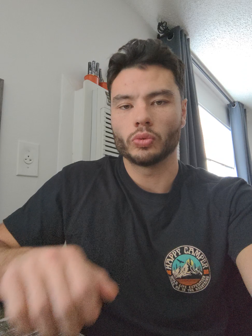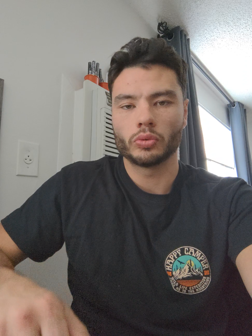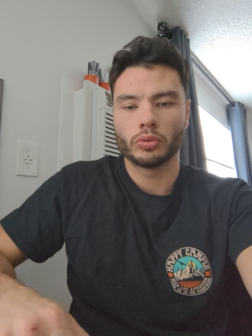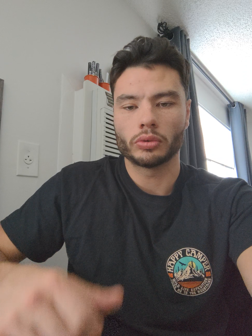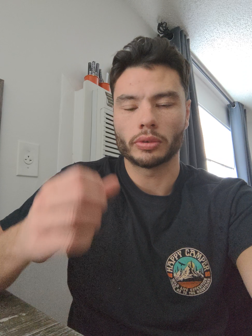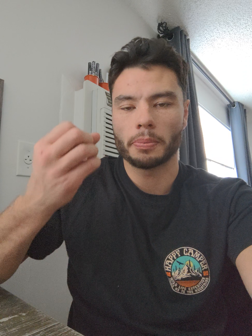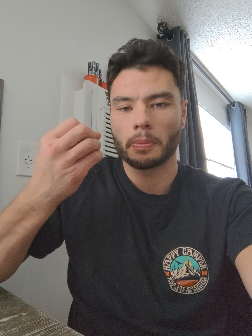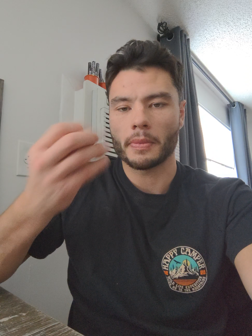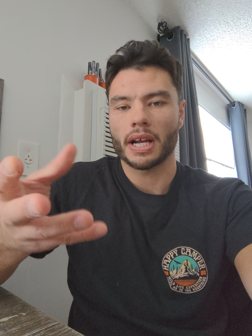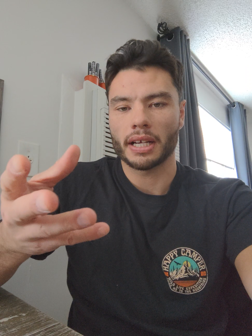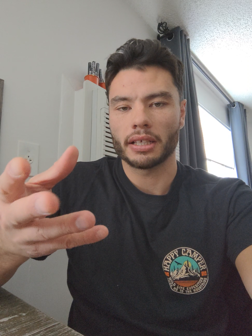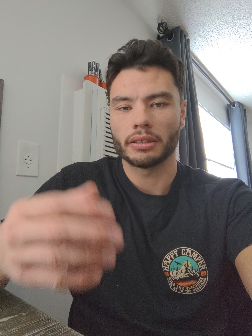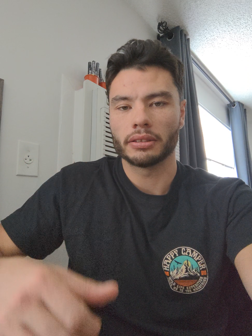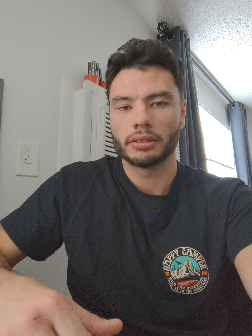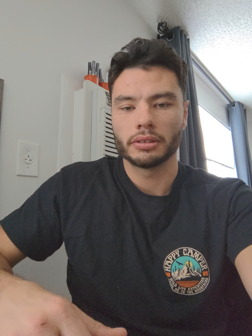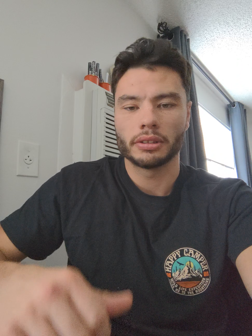many